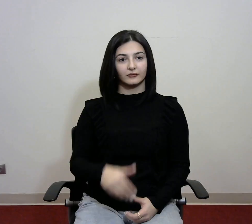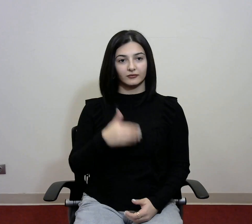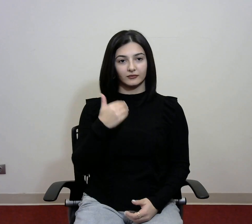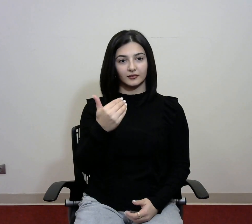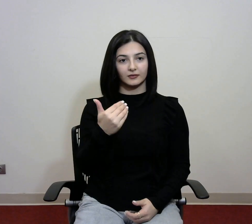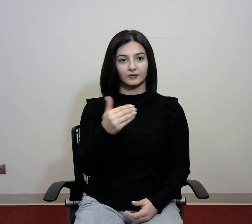siz